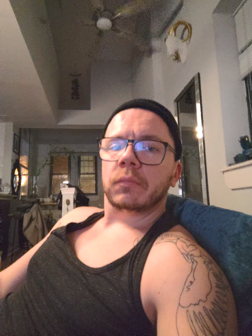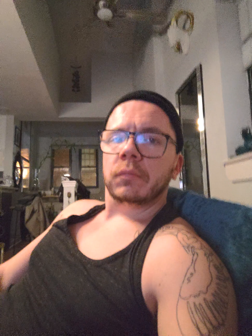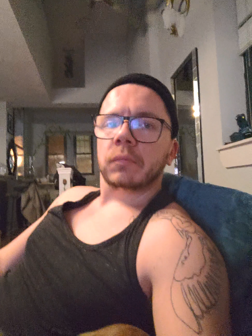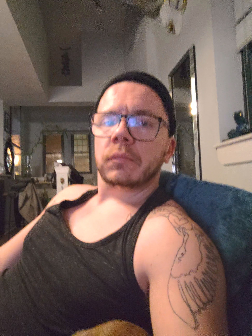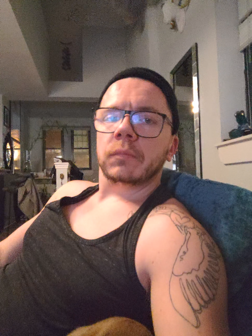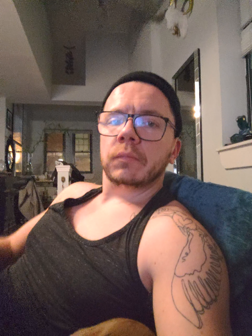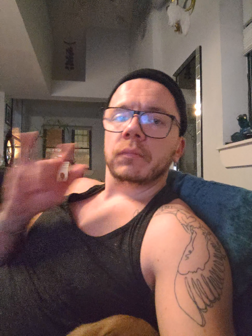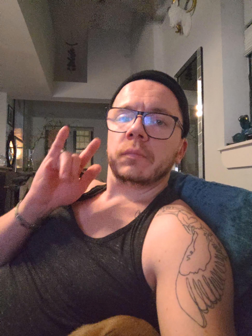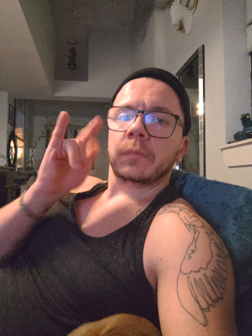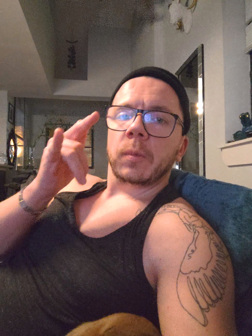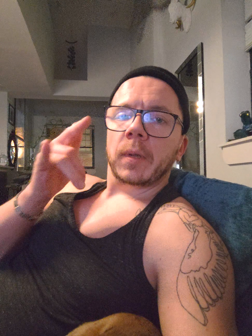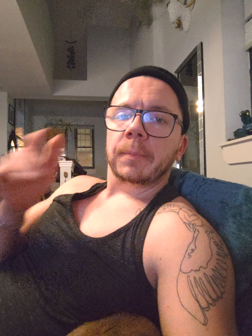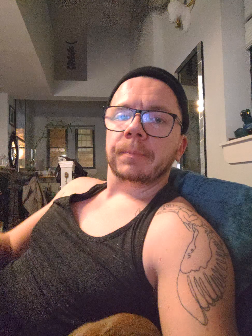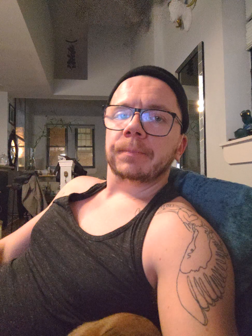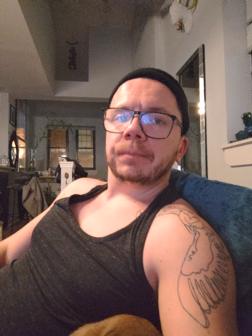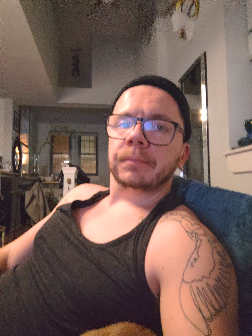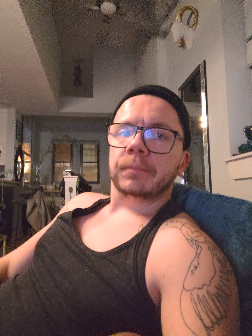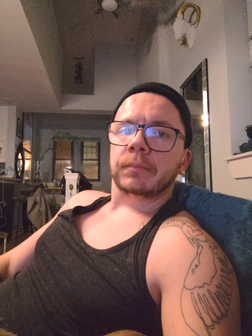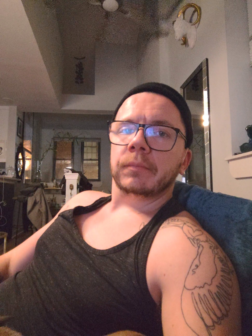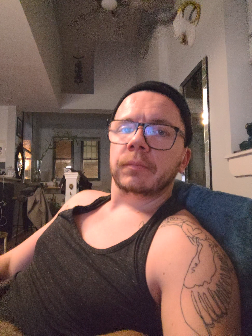airplane